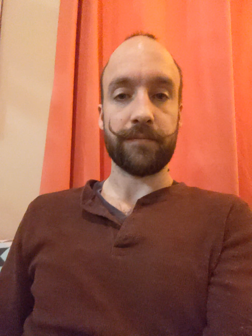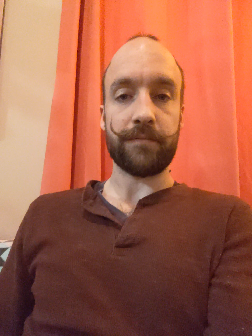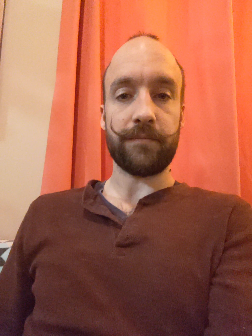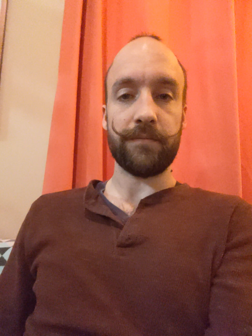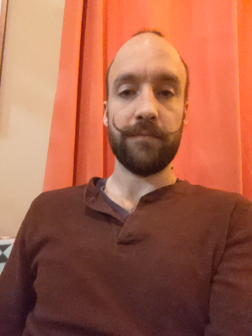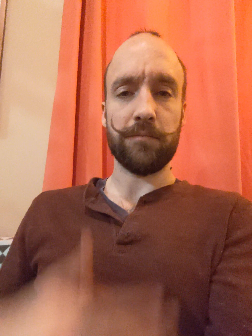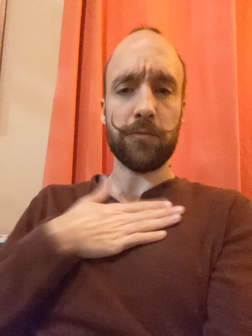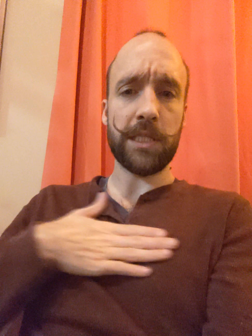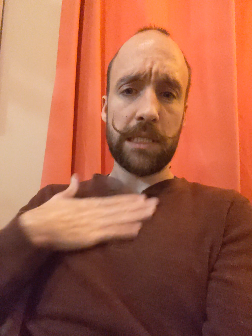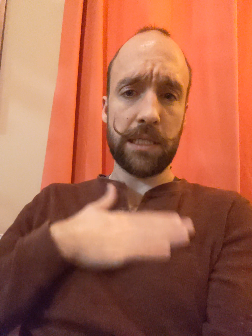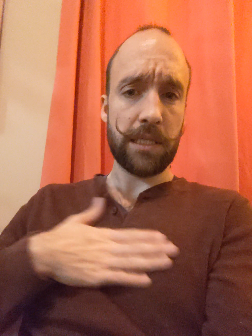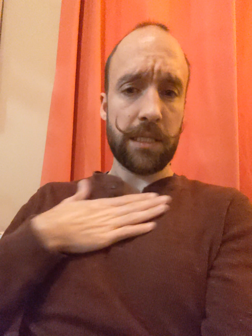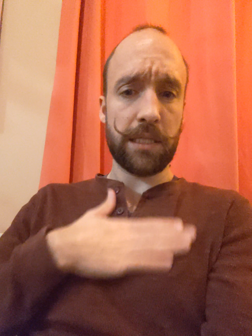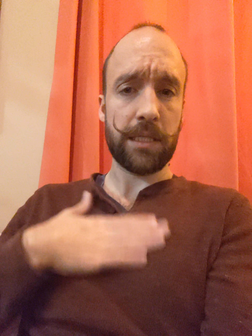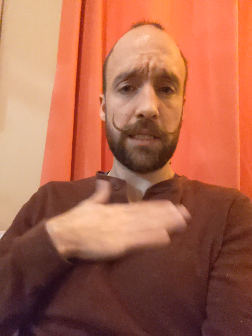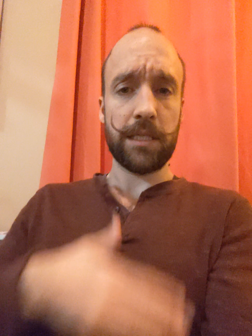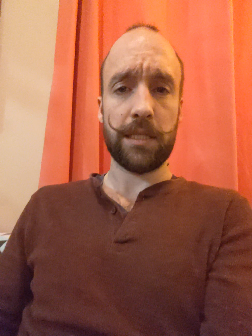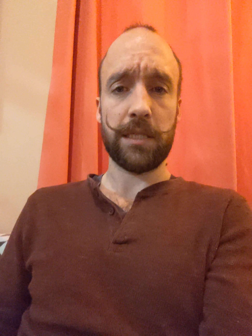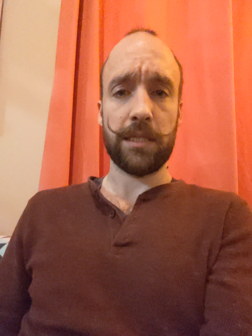please